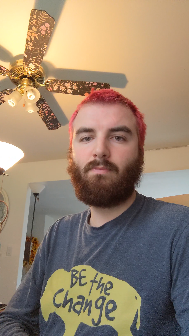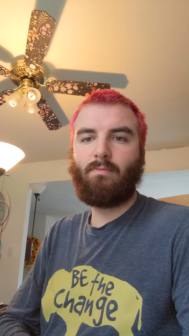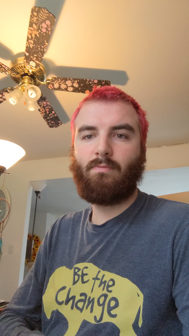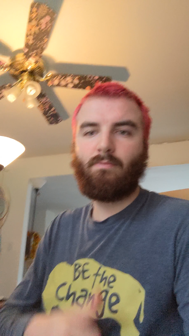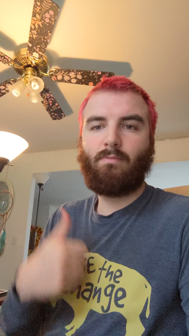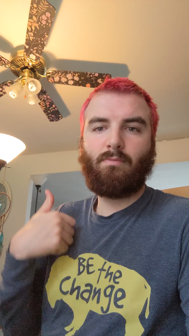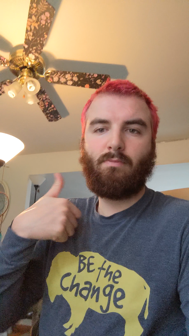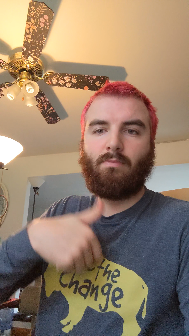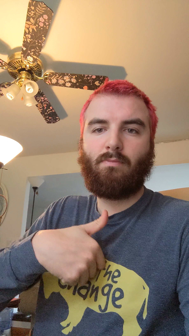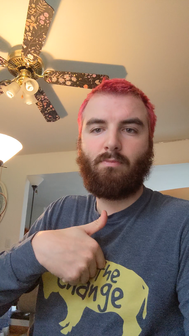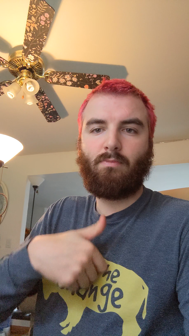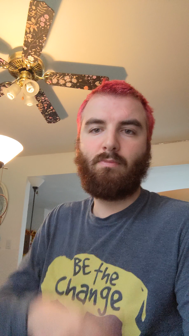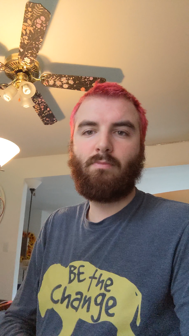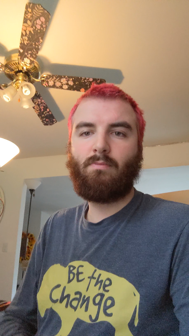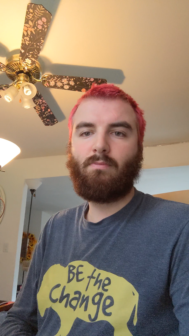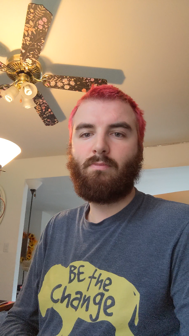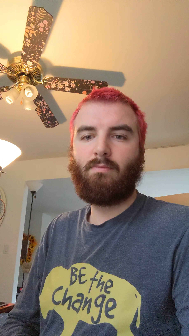coats